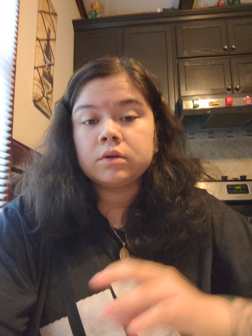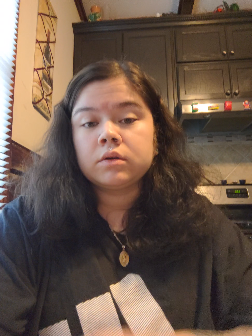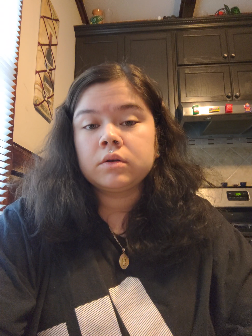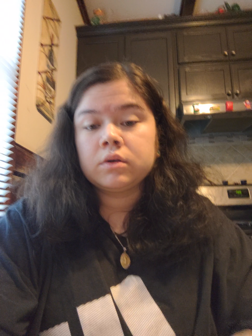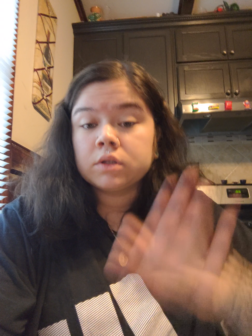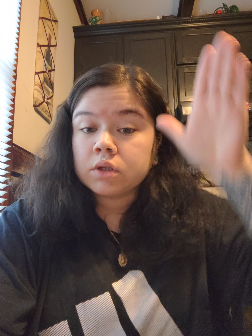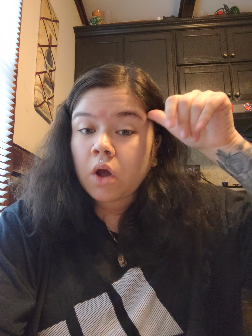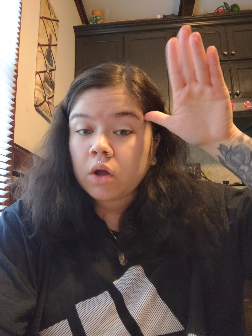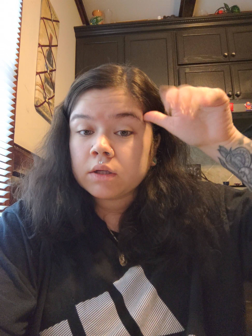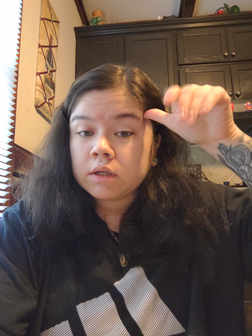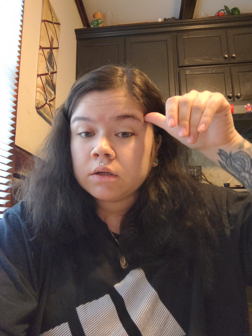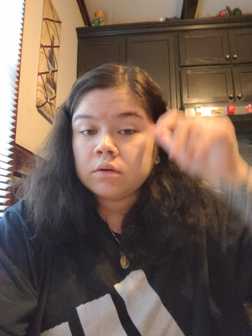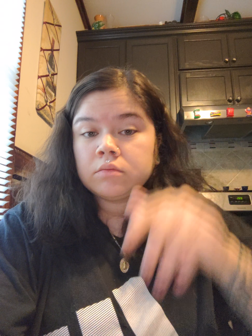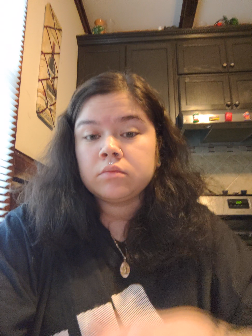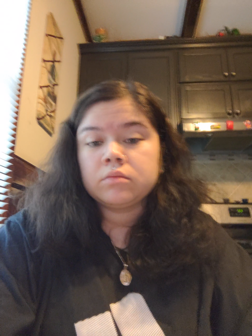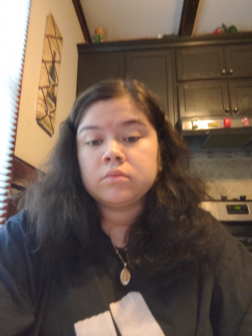donkey